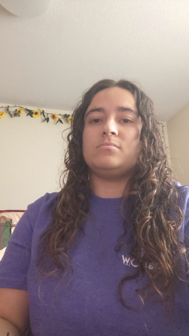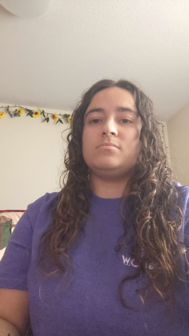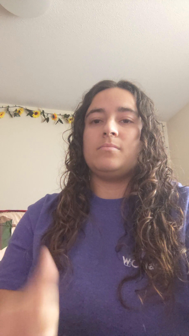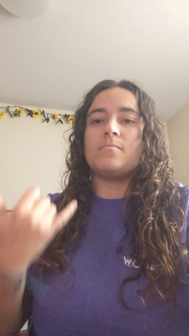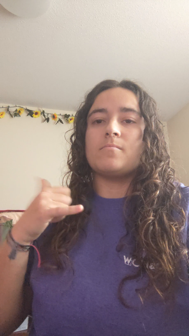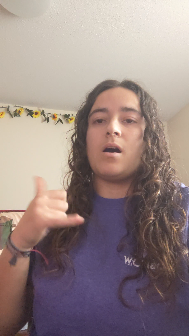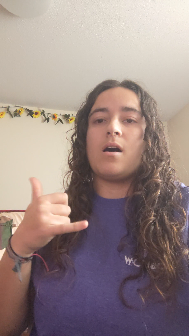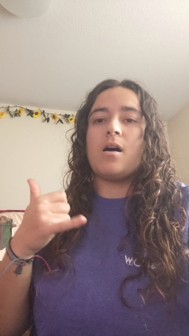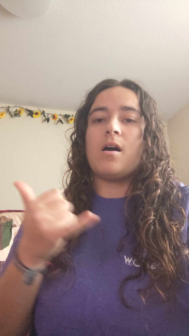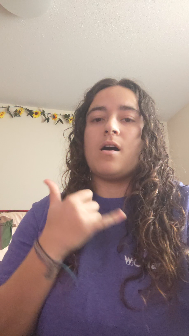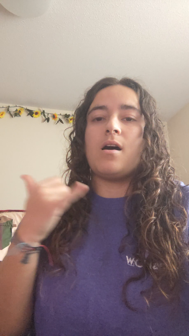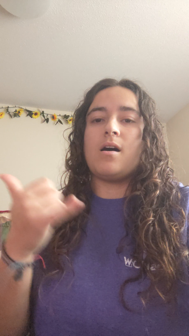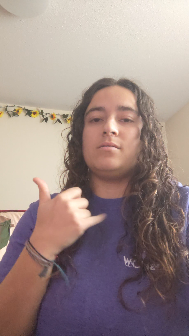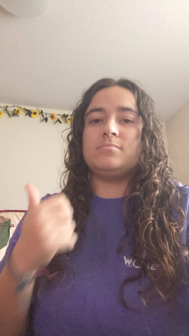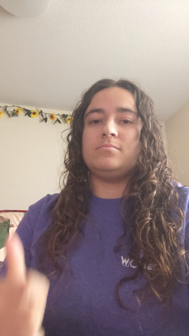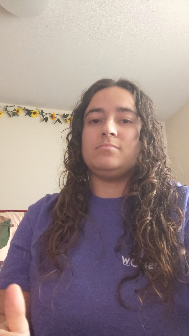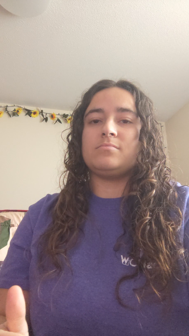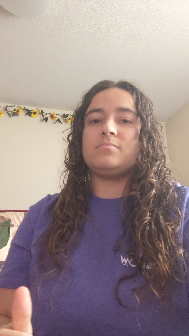play